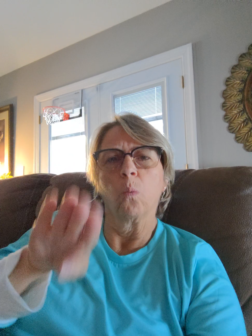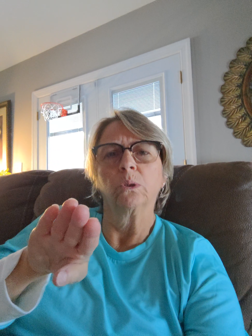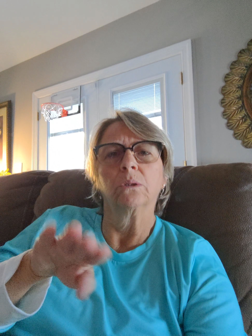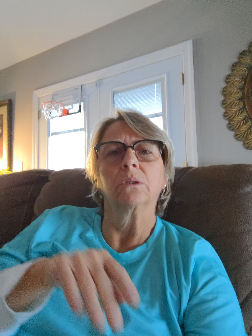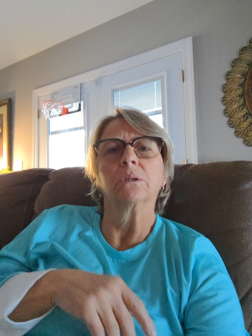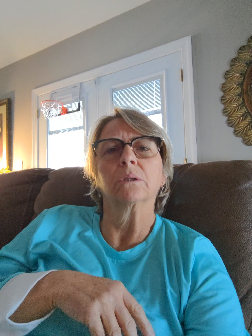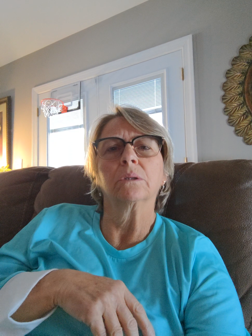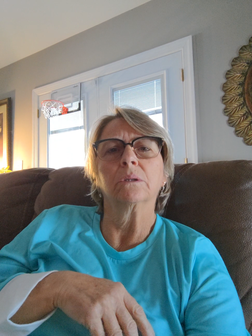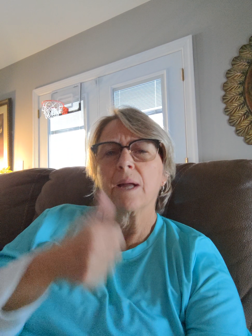close